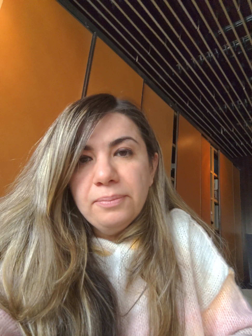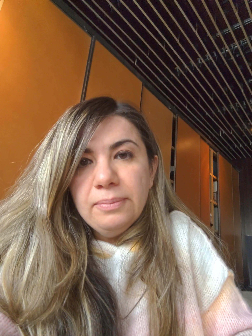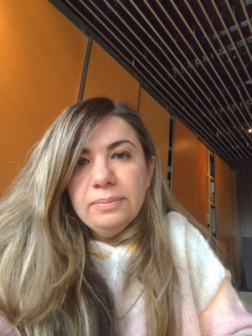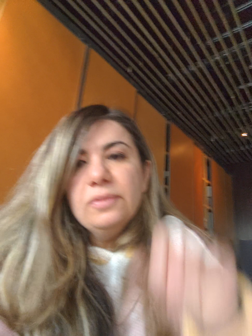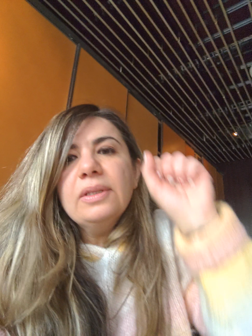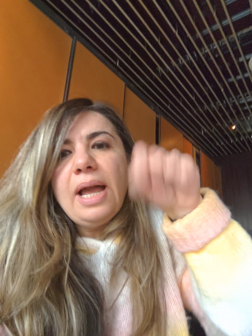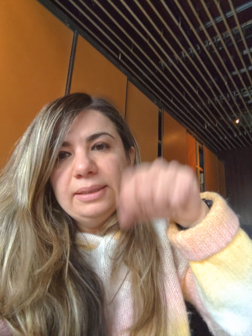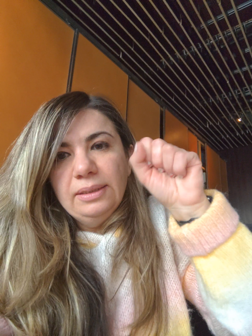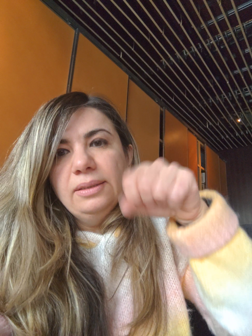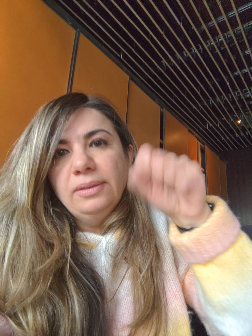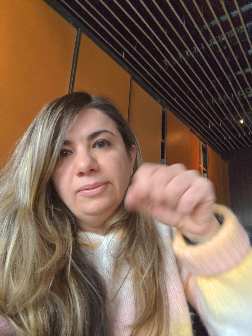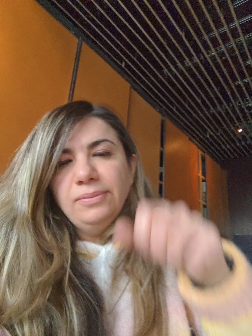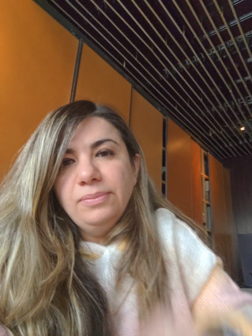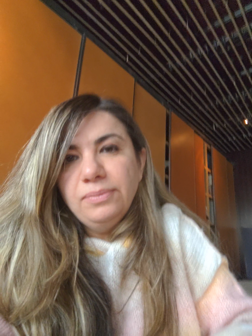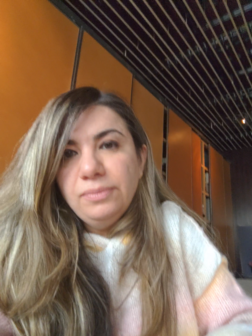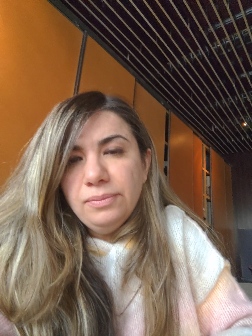yes